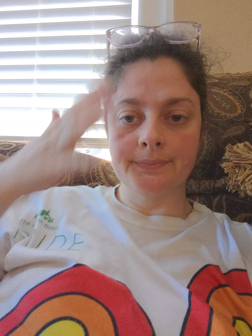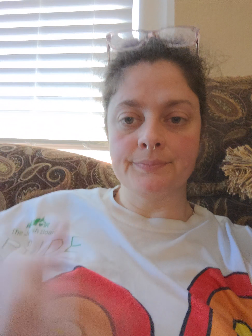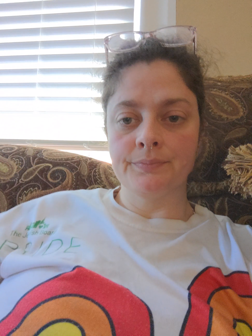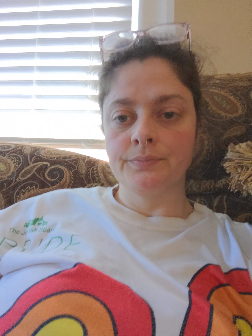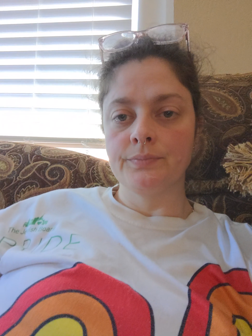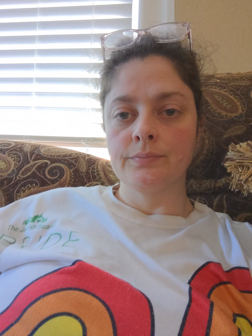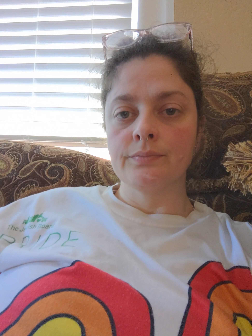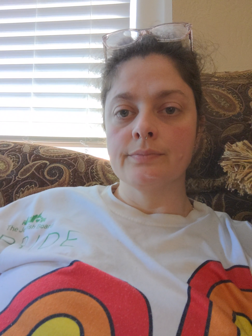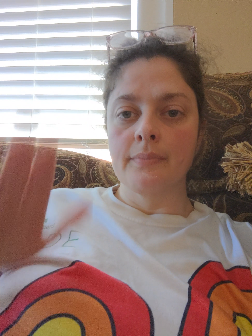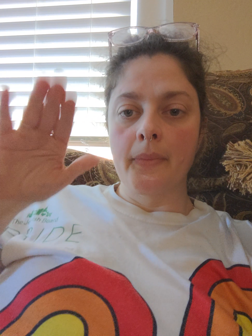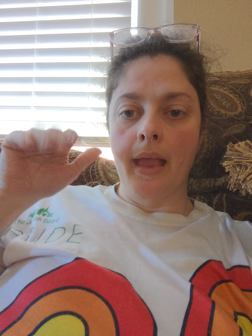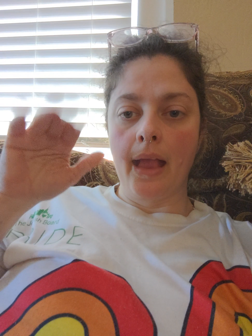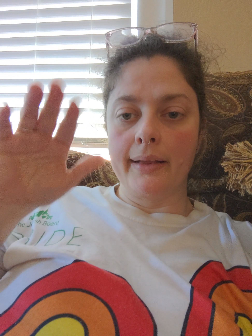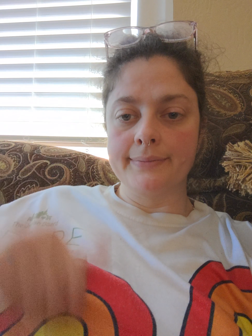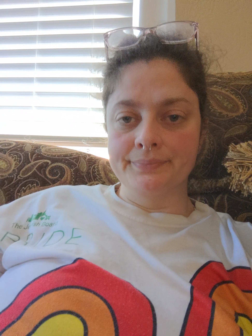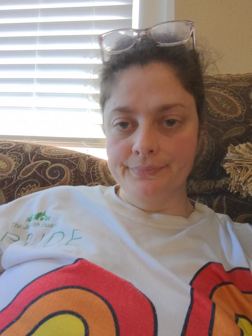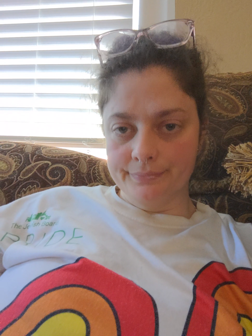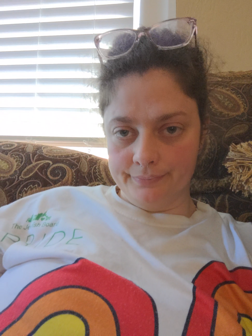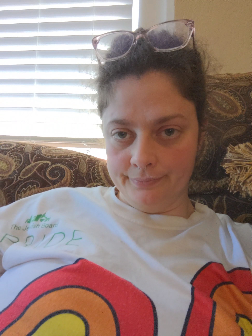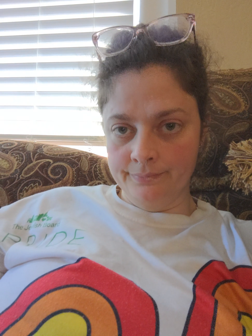bye